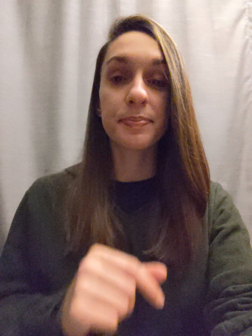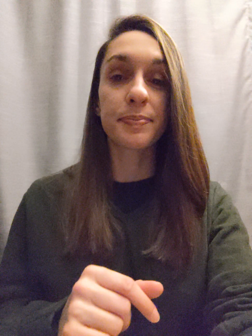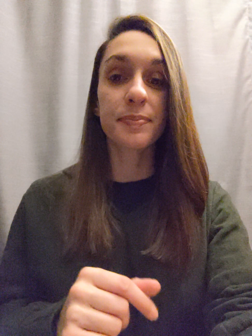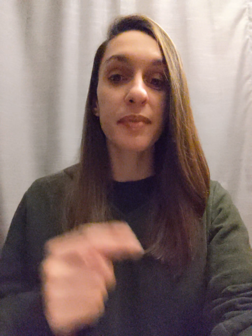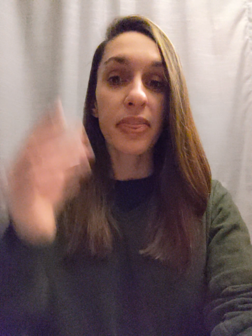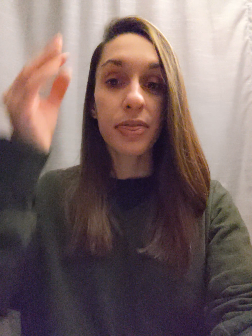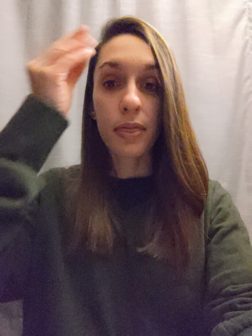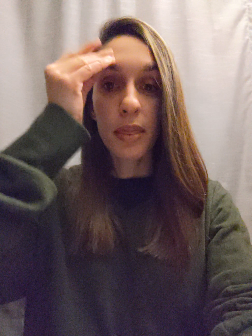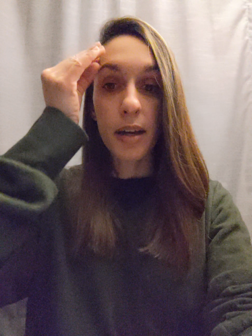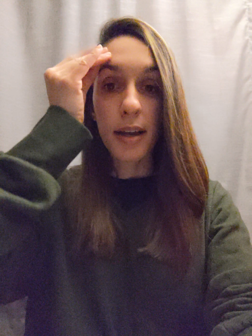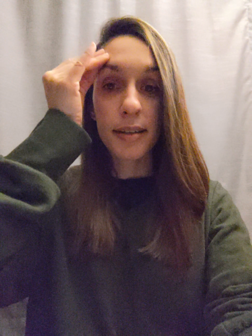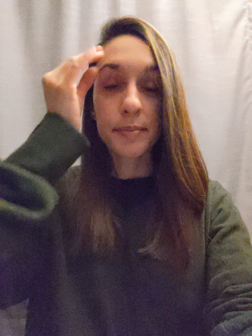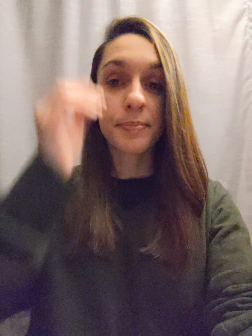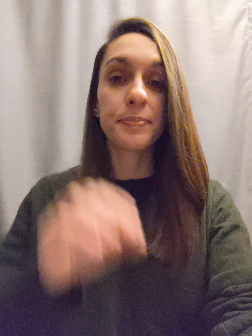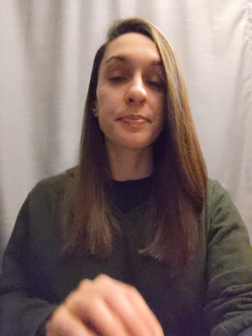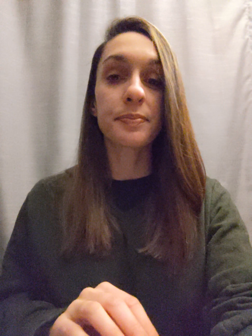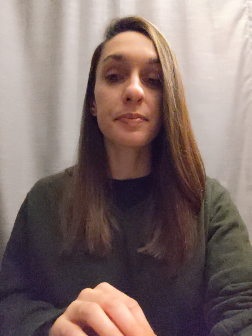think